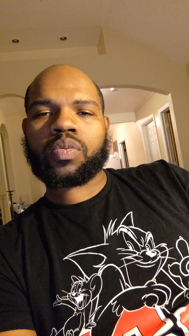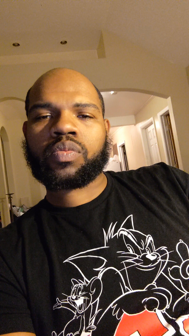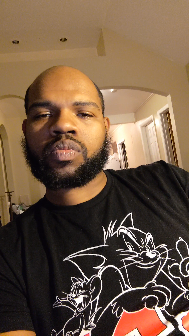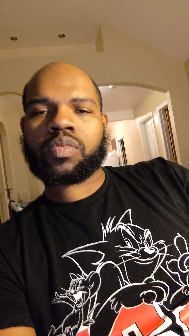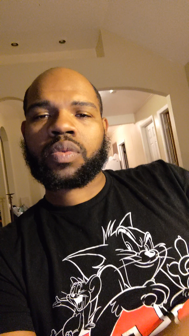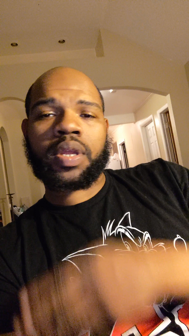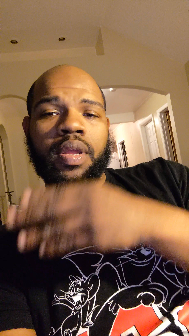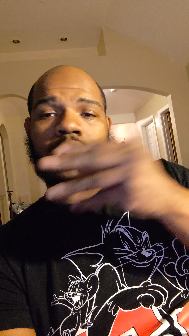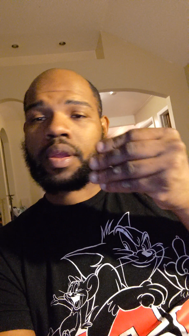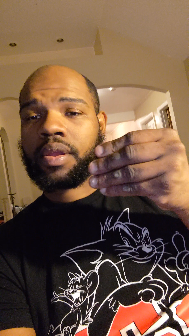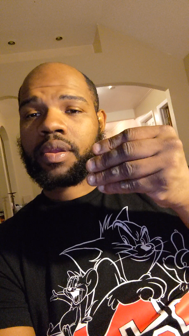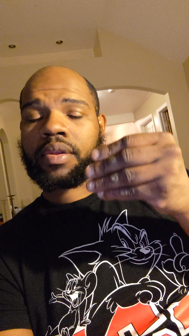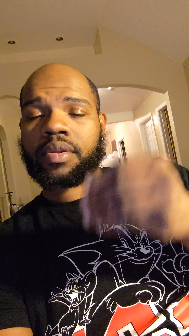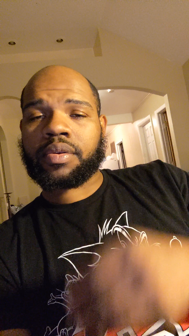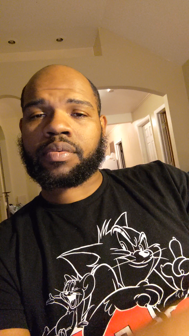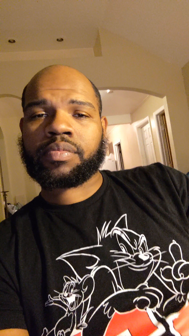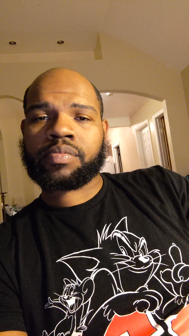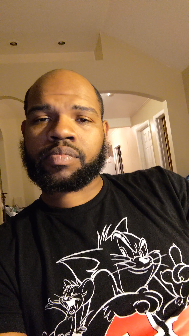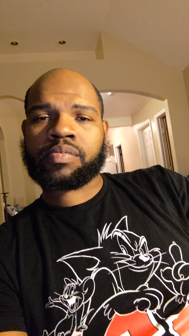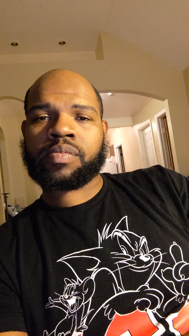and